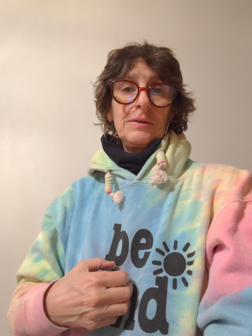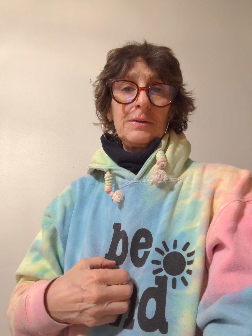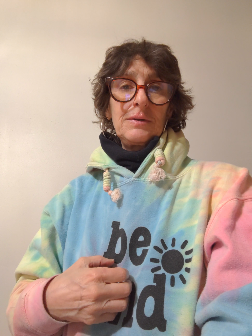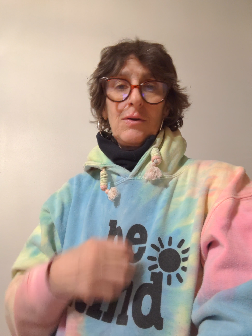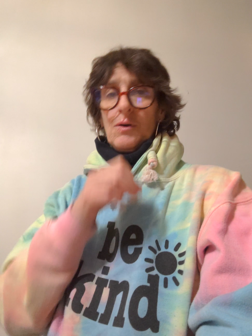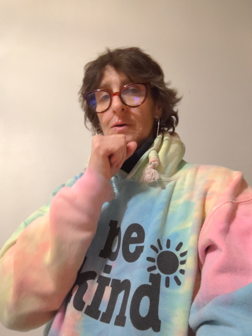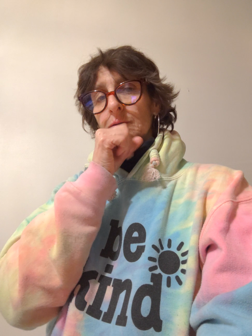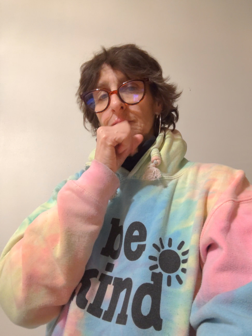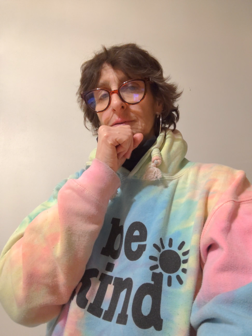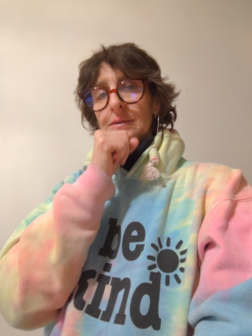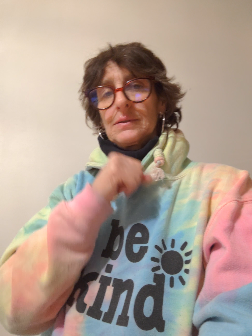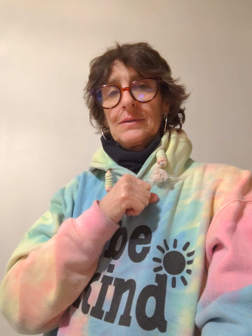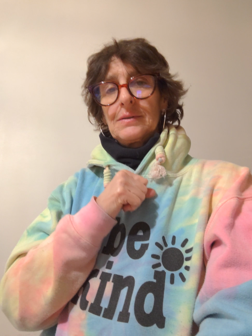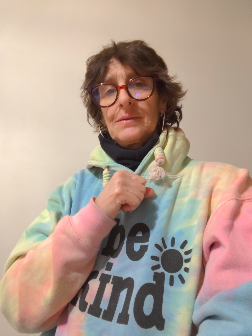orange